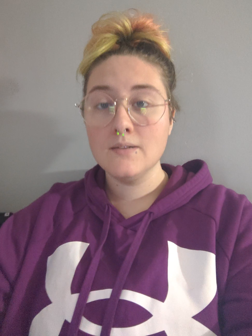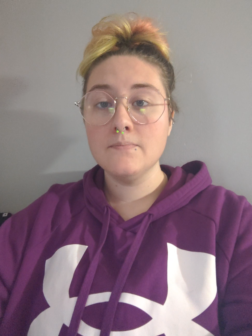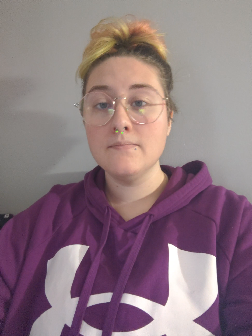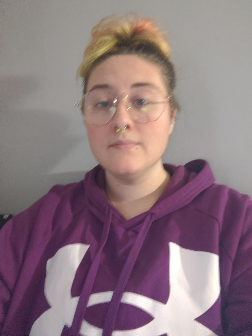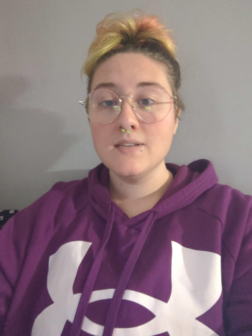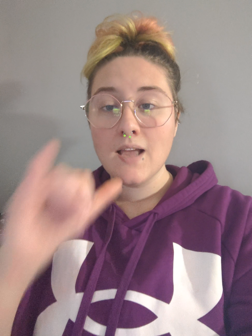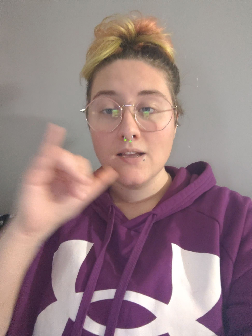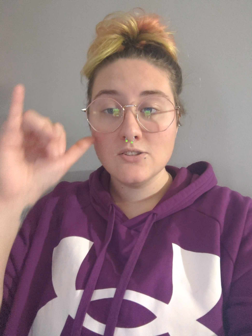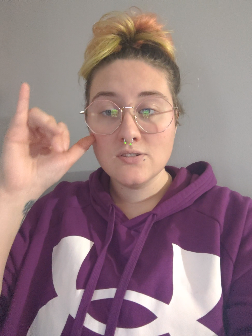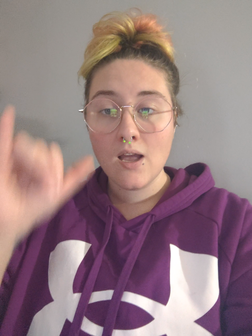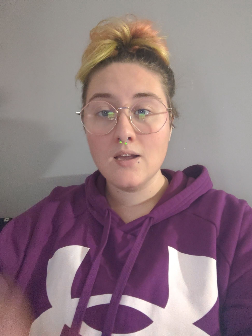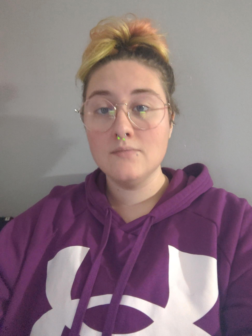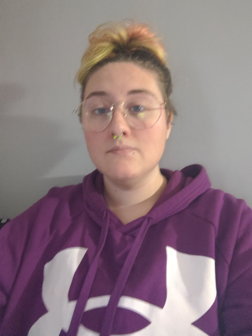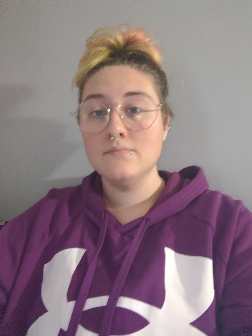yesterday